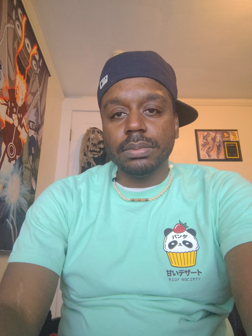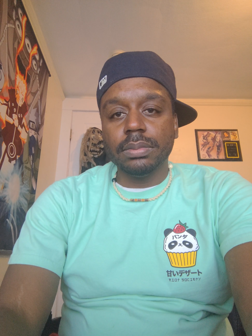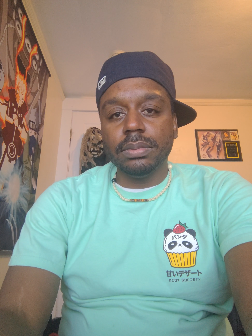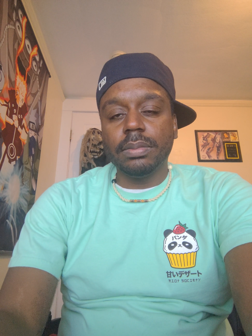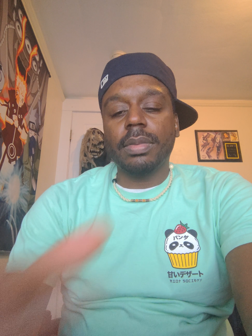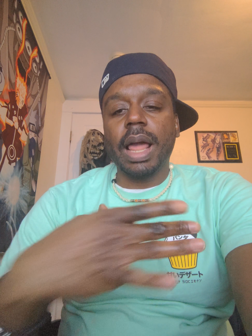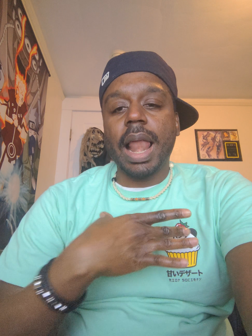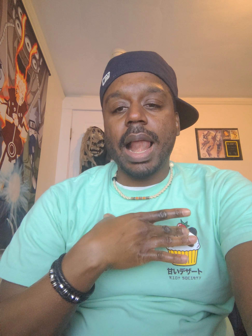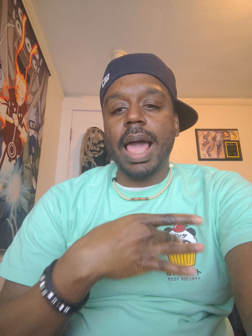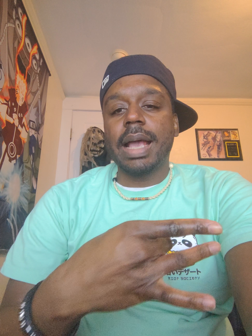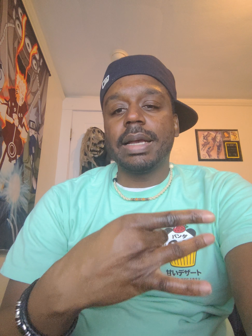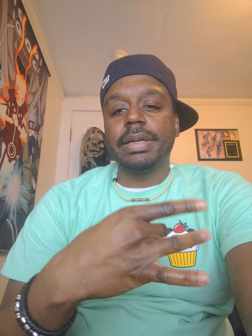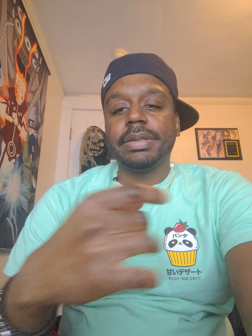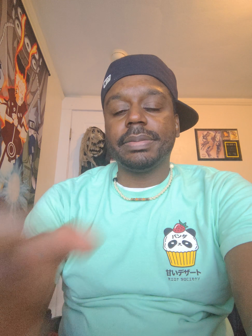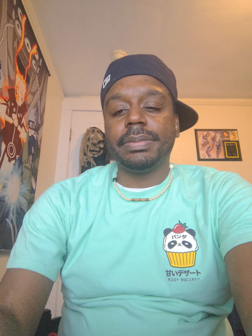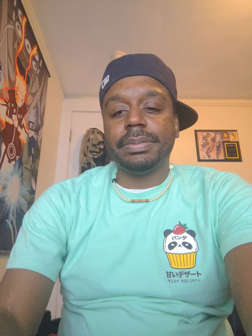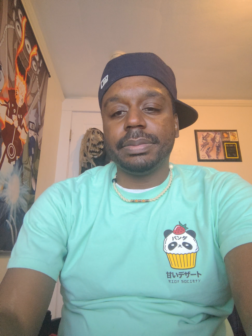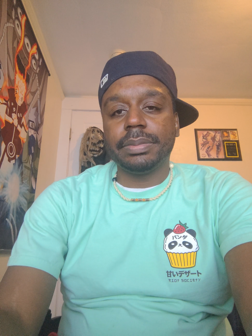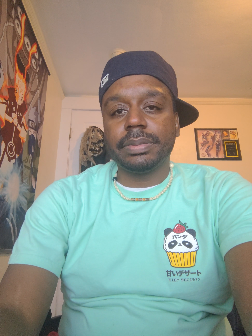like